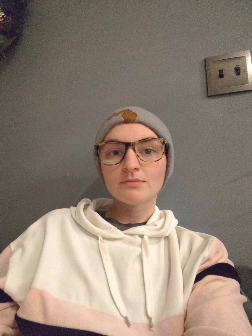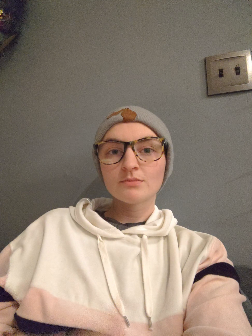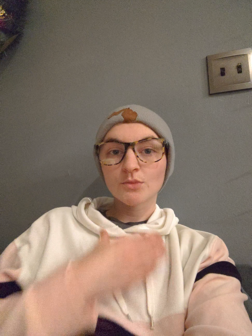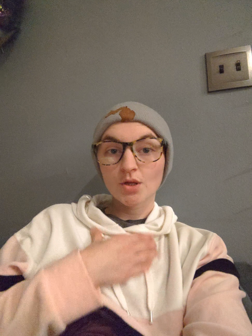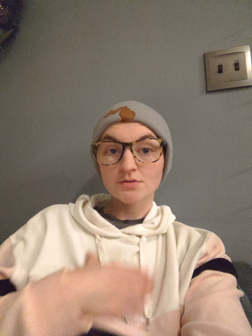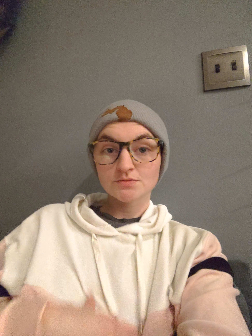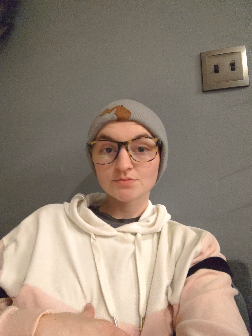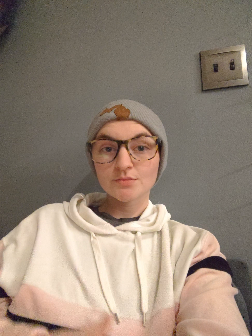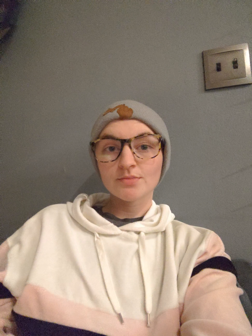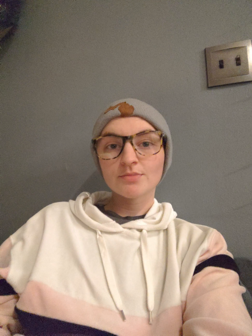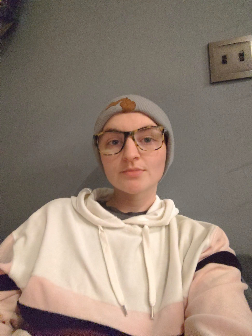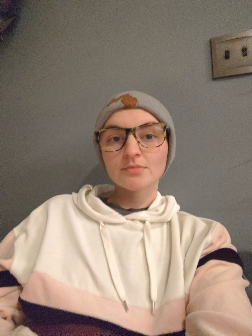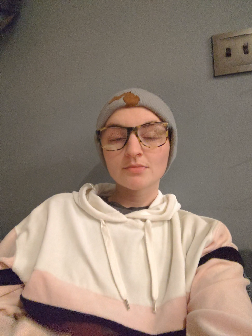hungry